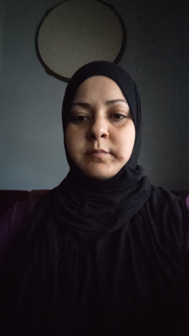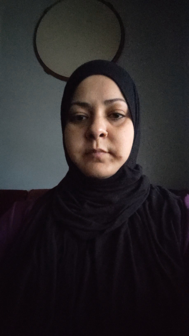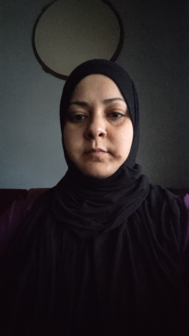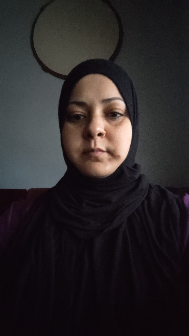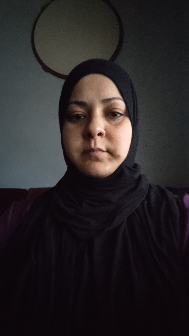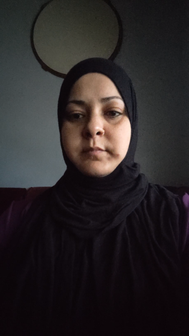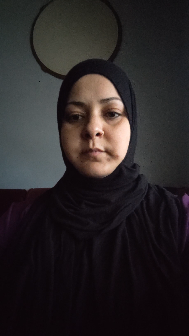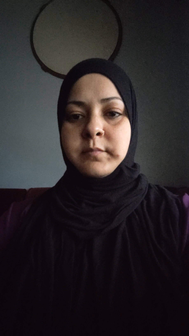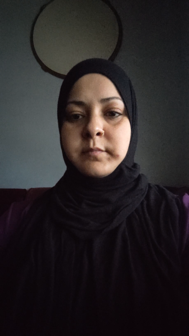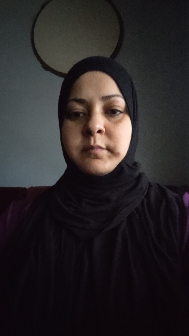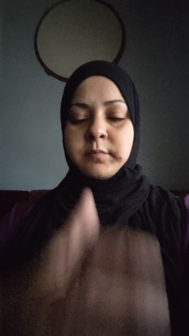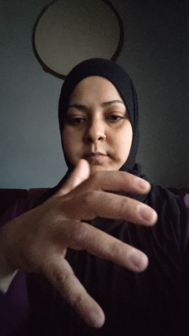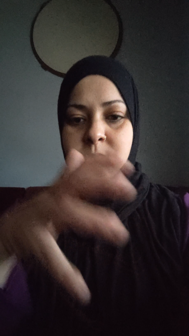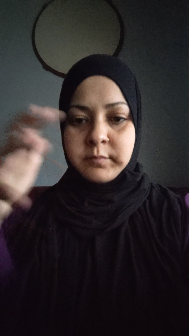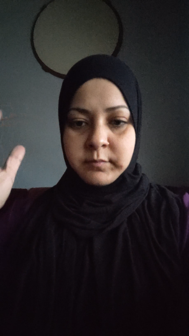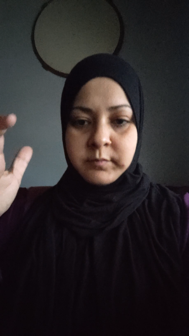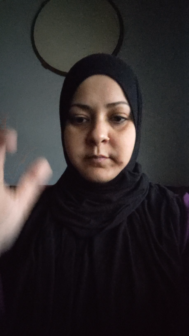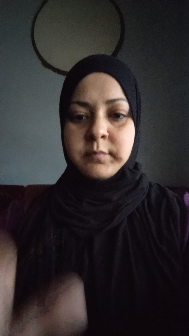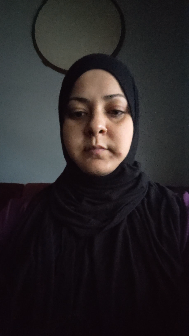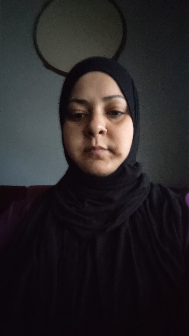a lot